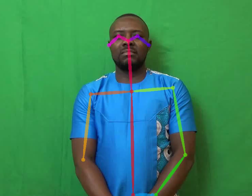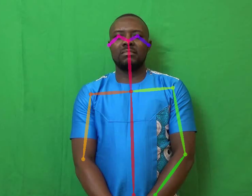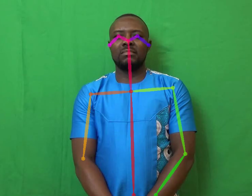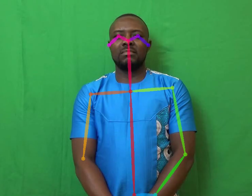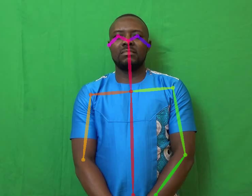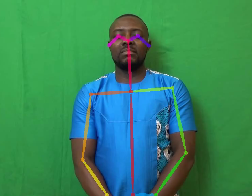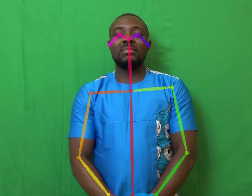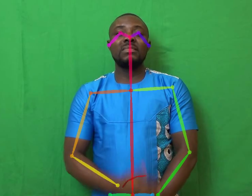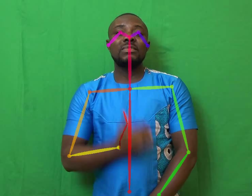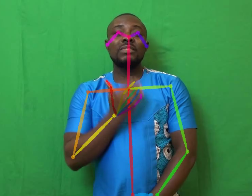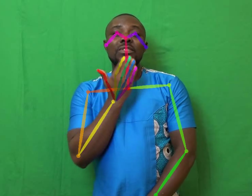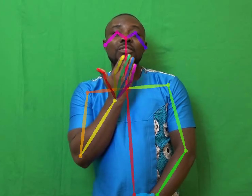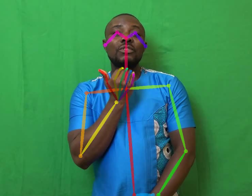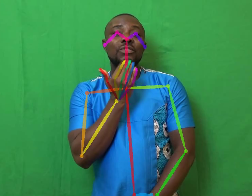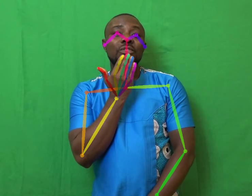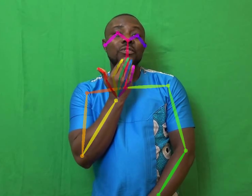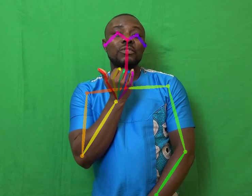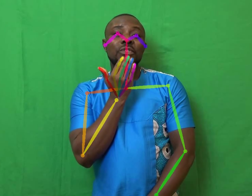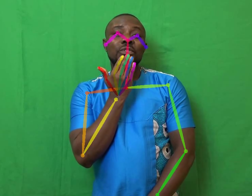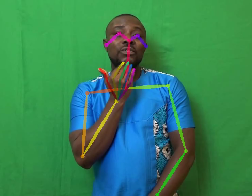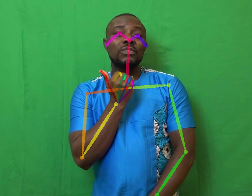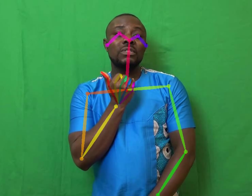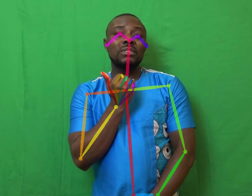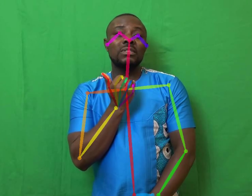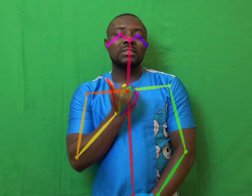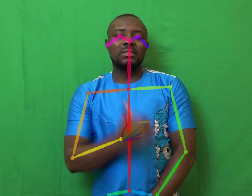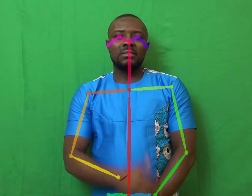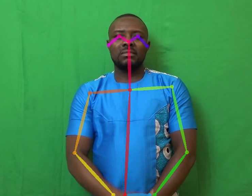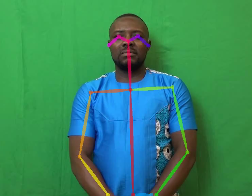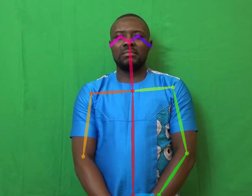sugar